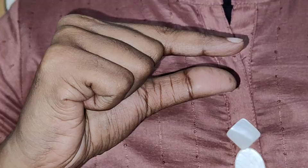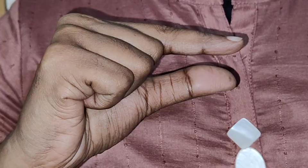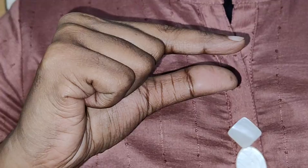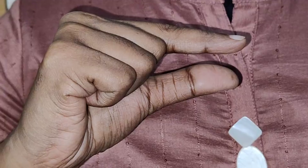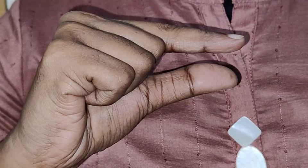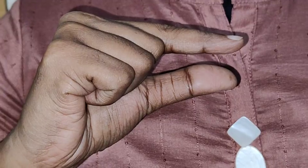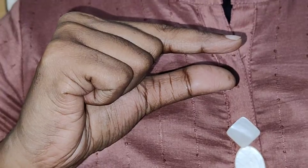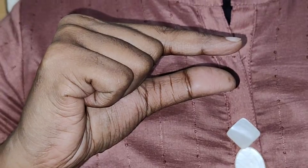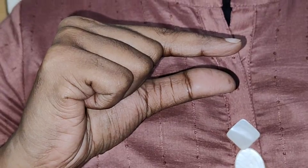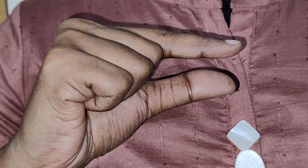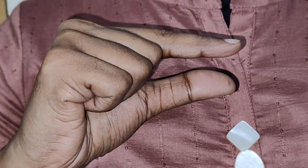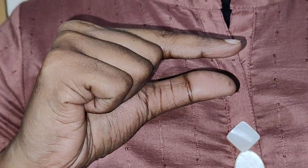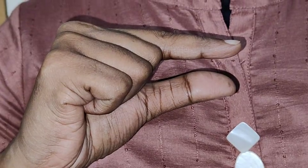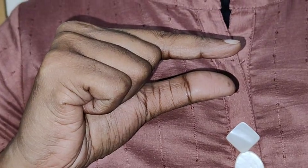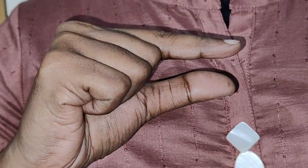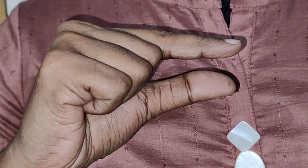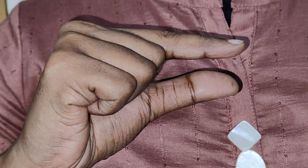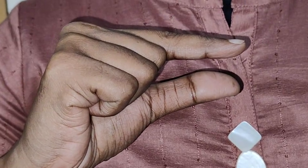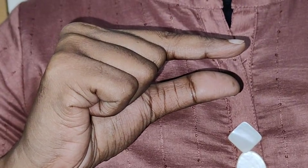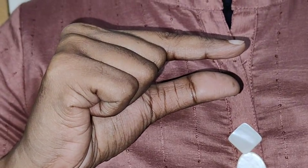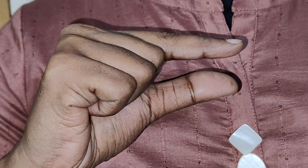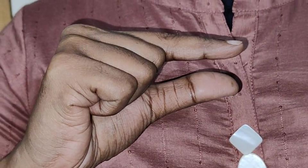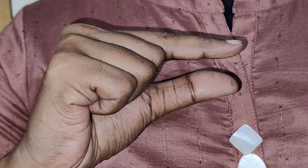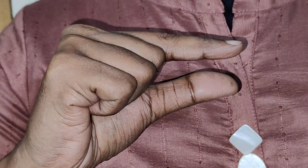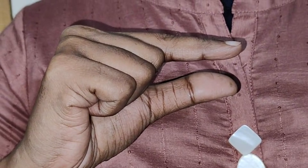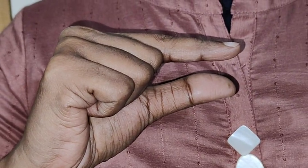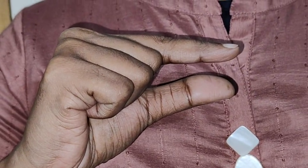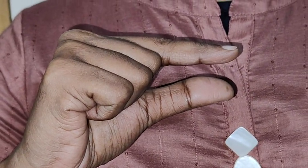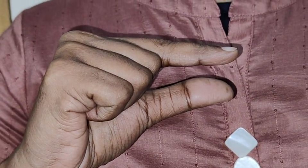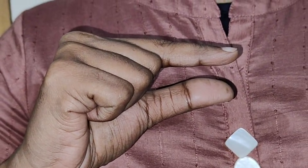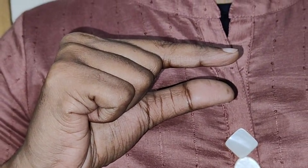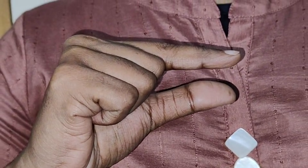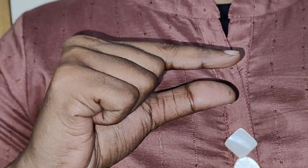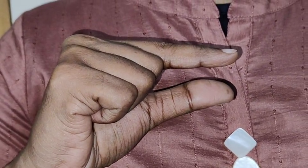ഉ